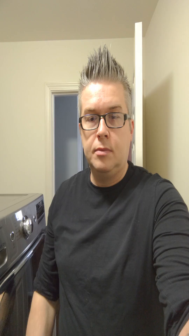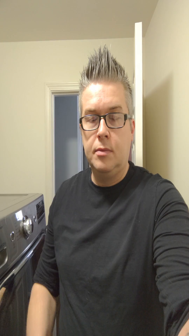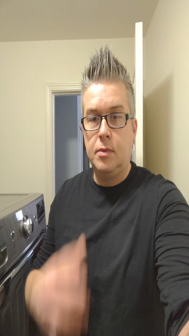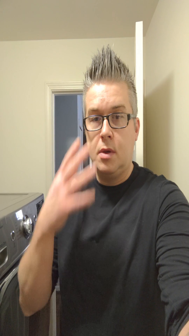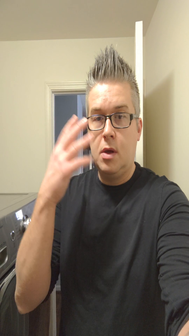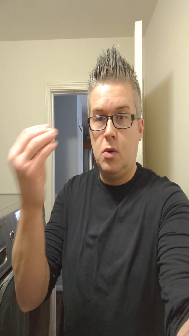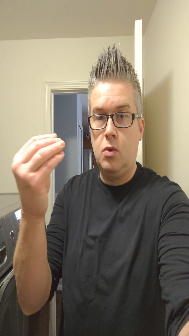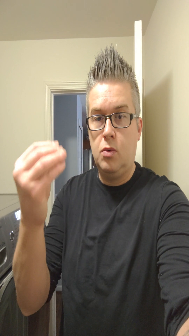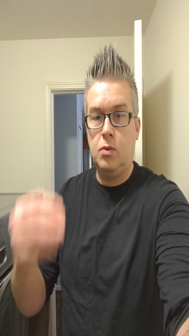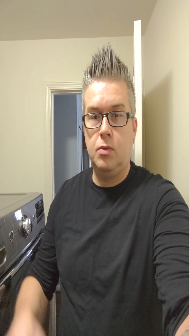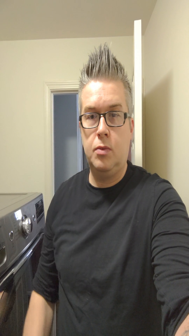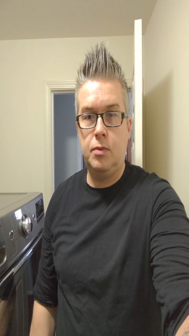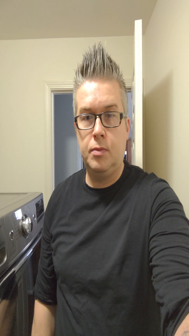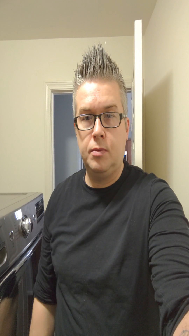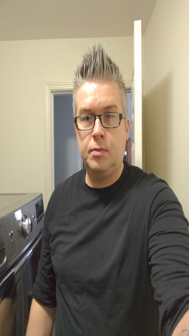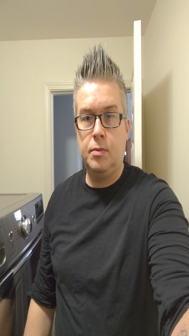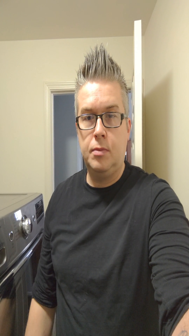go